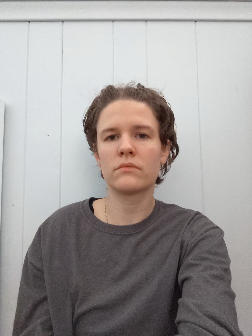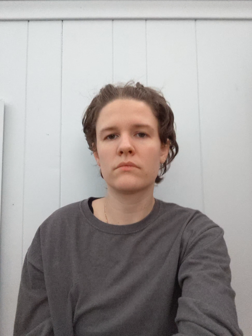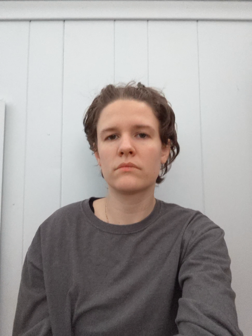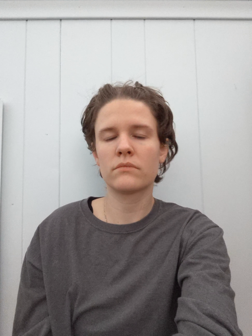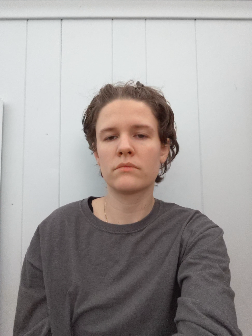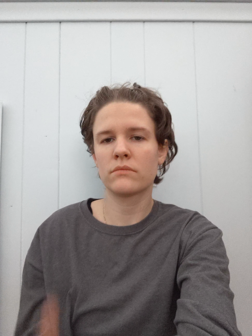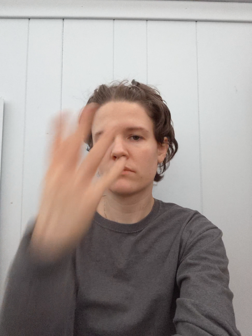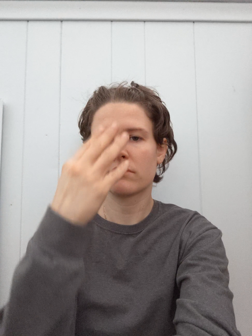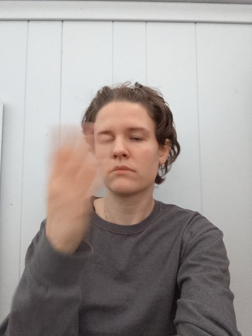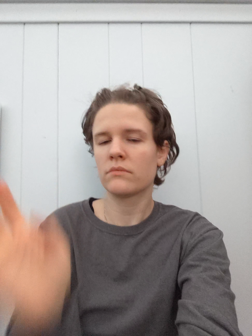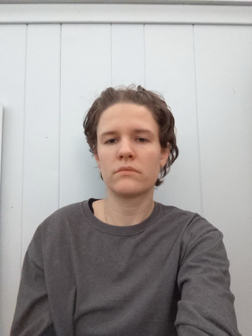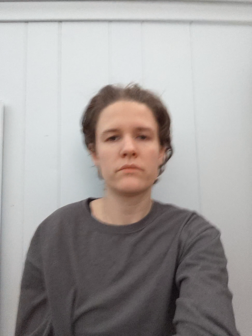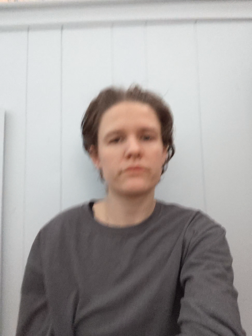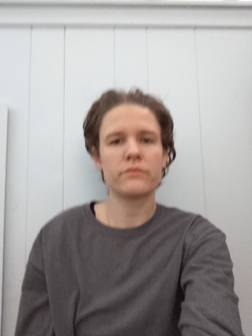into